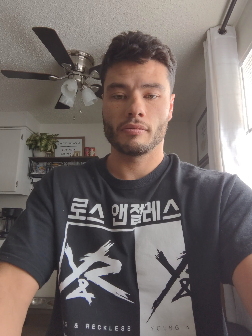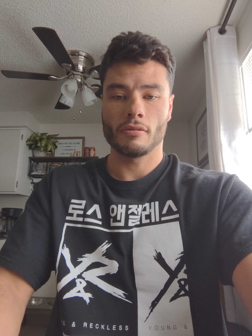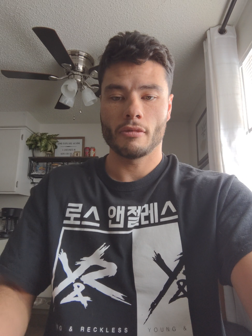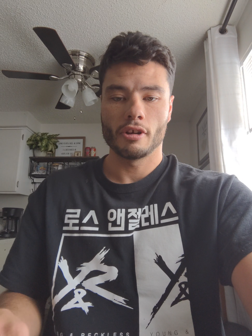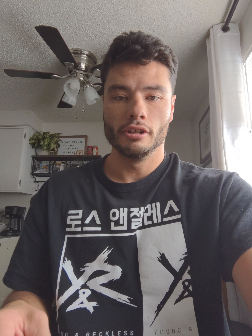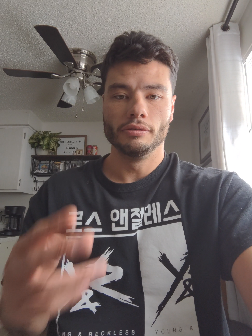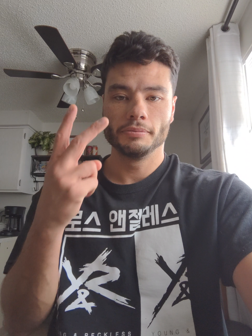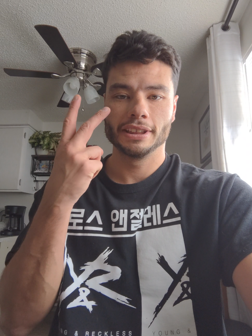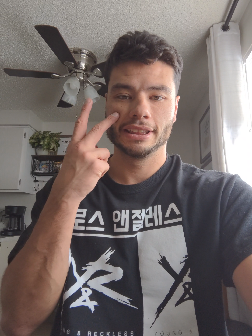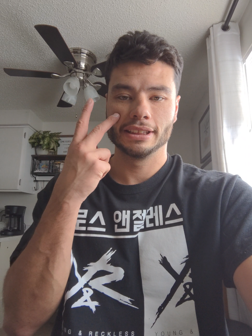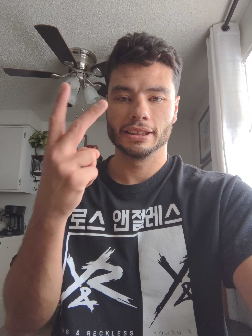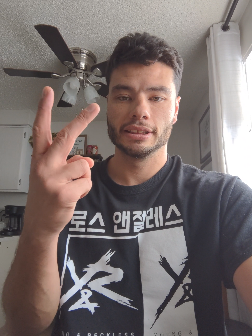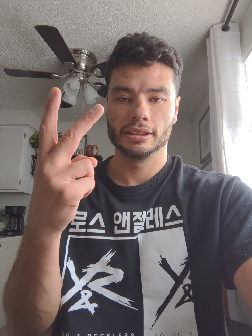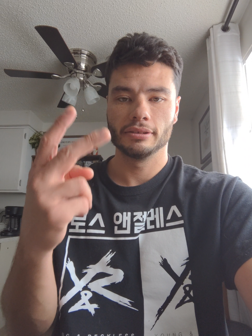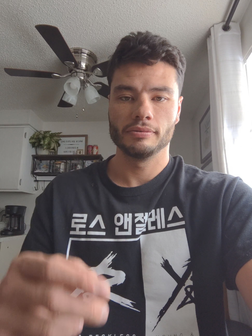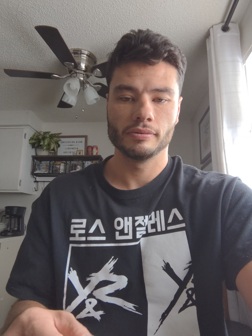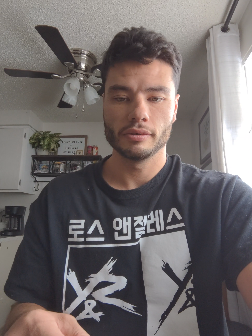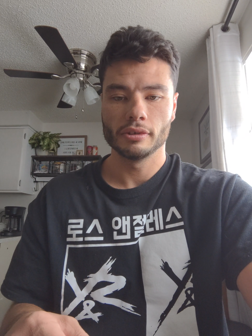see